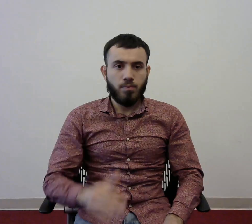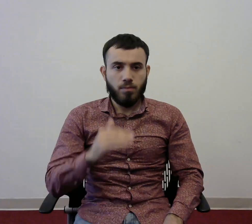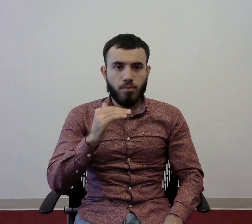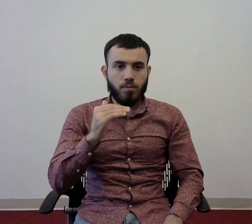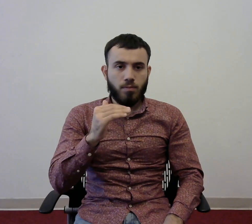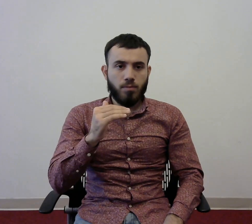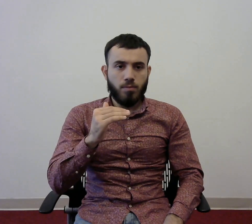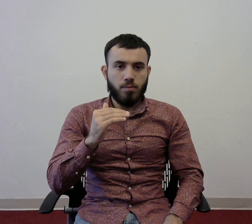siz